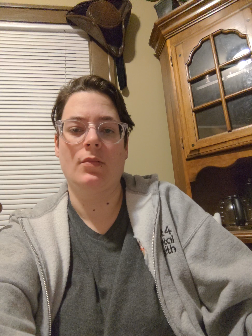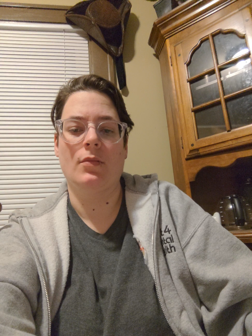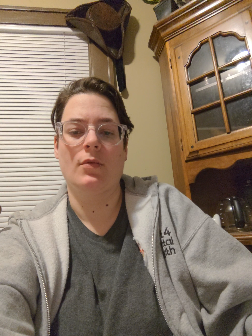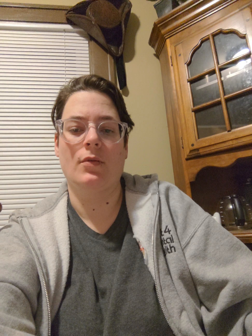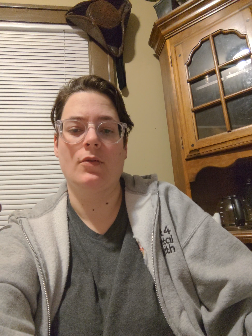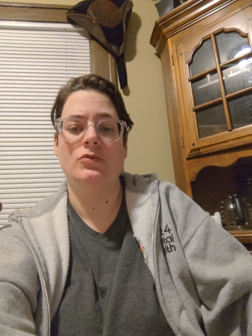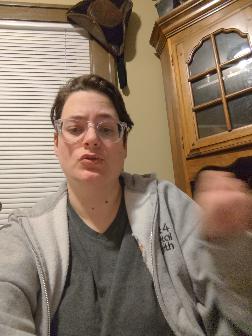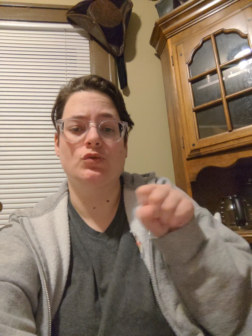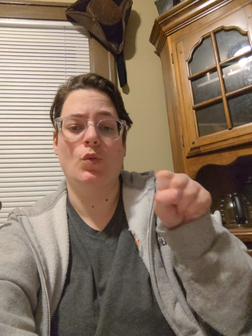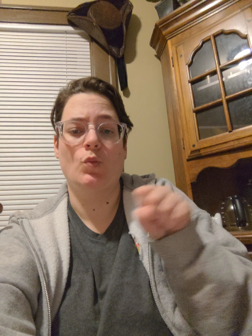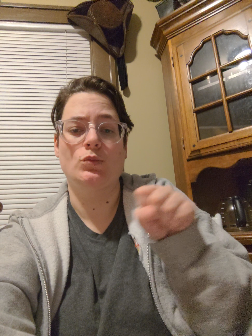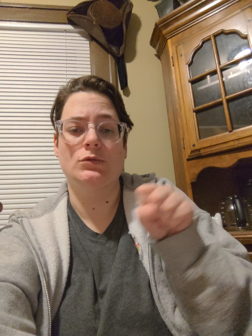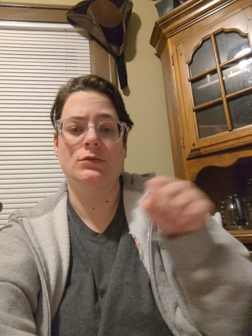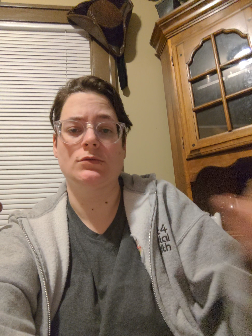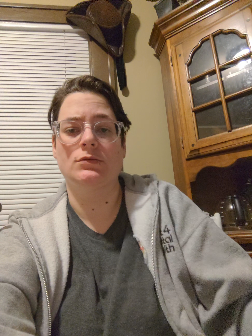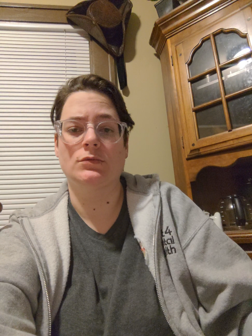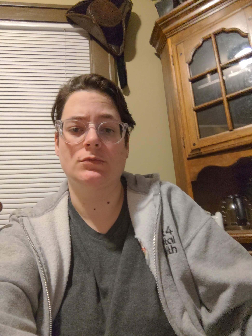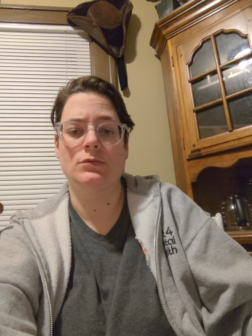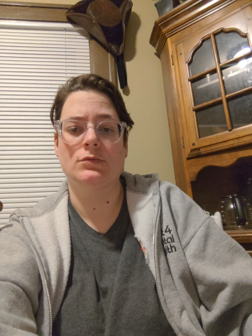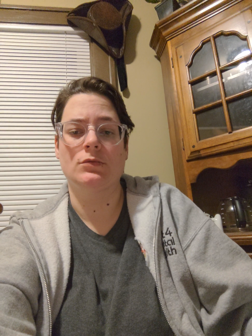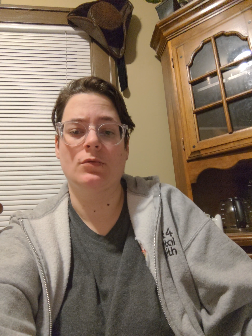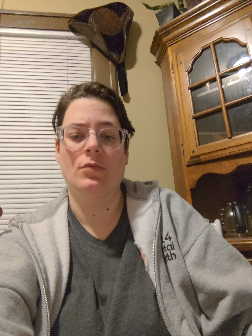shoe